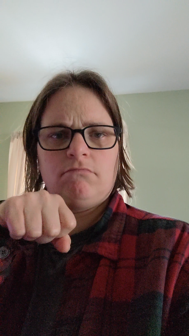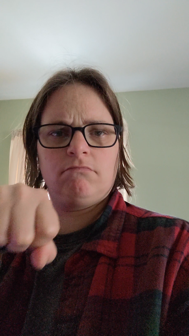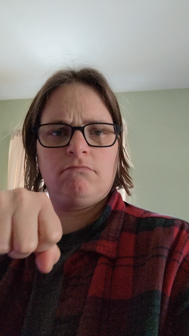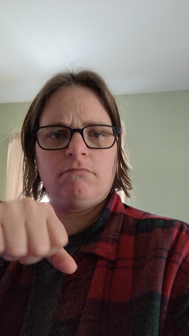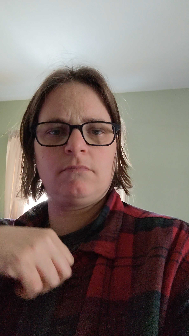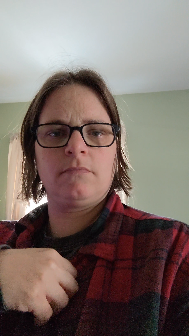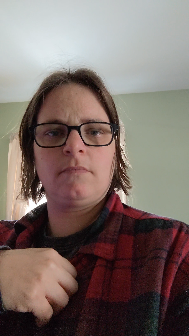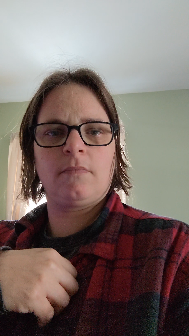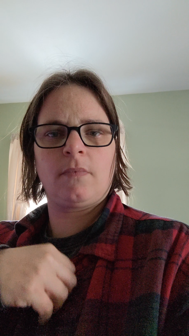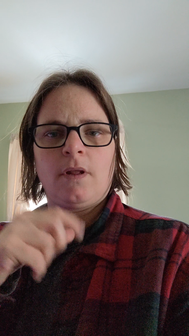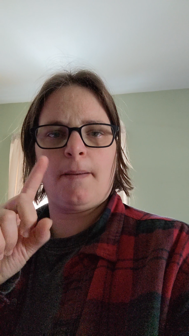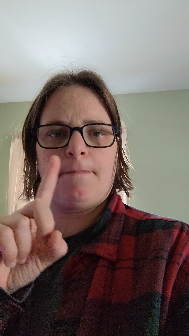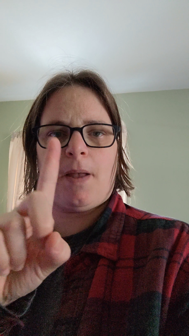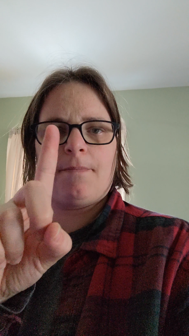bump